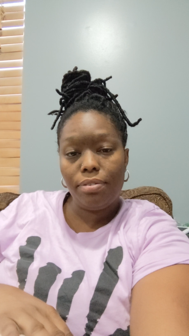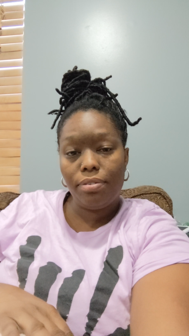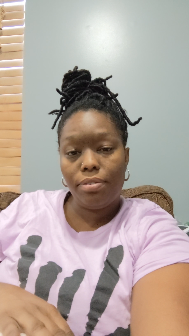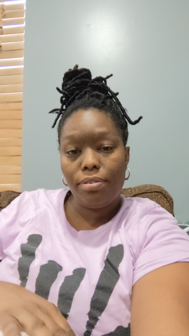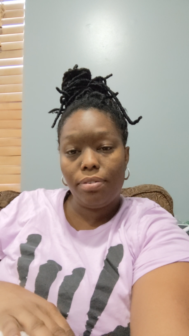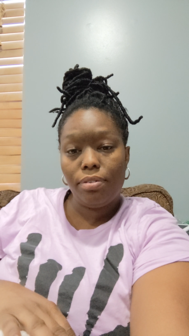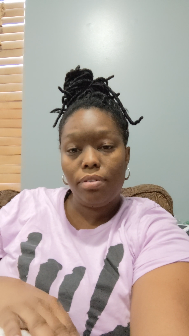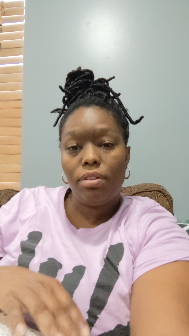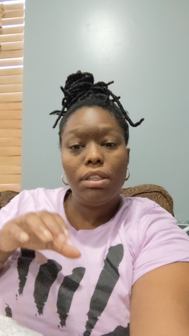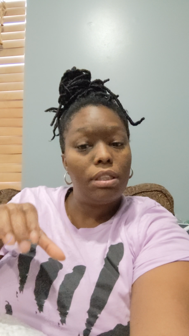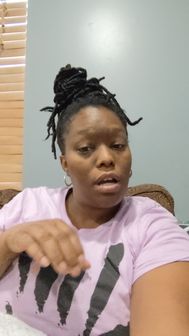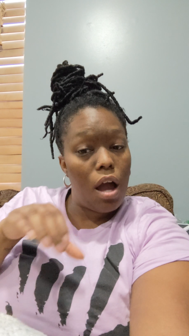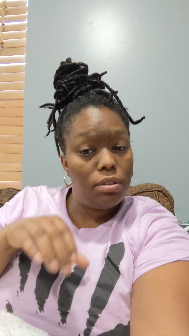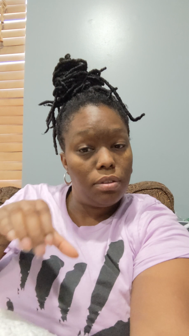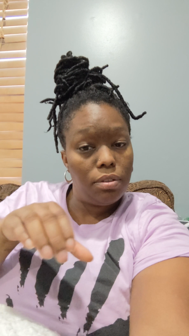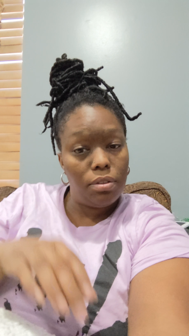does